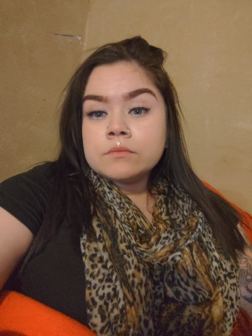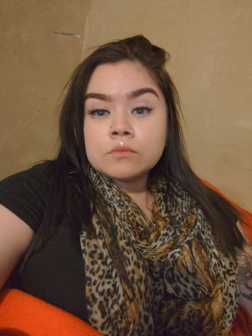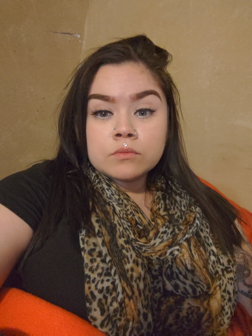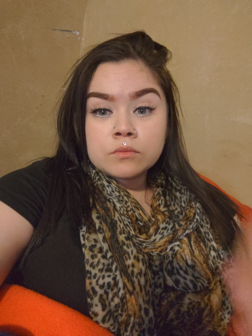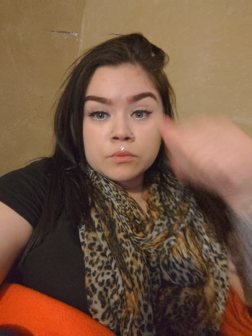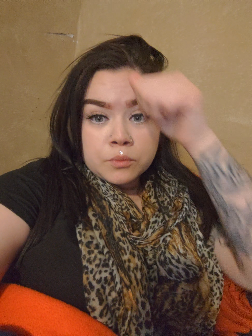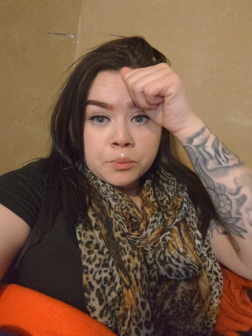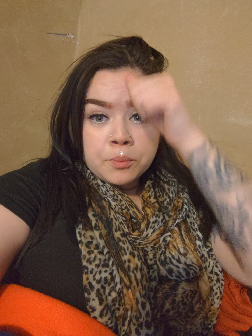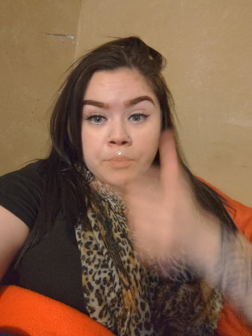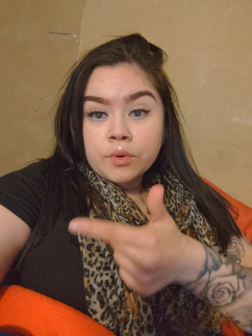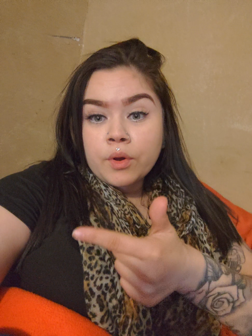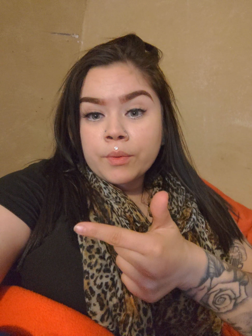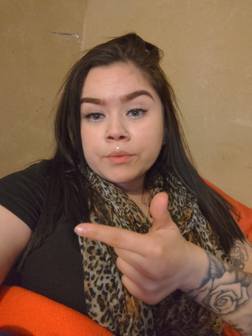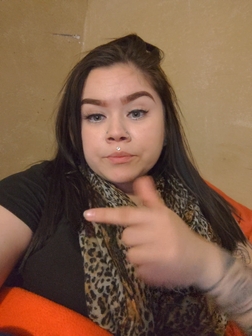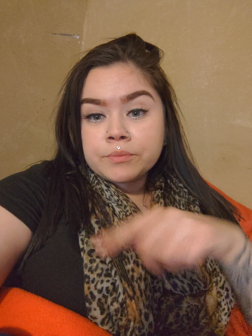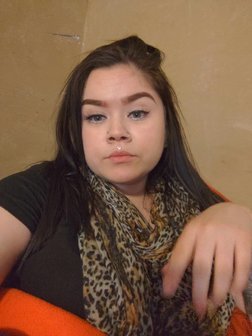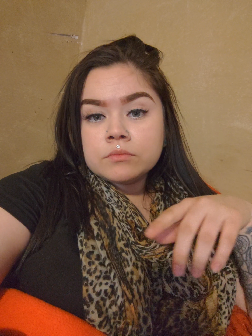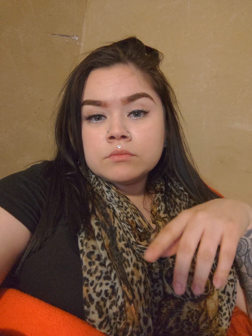brother